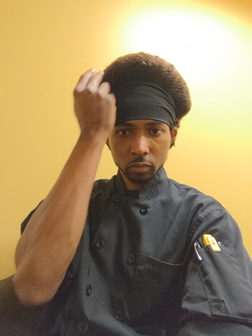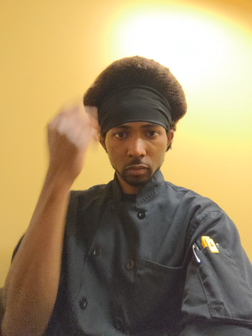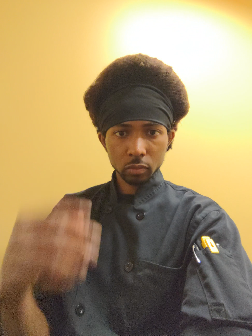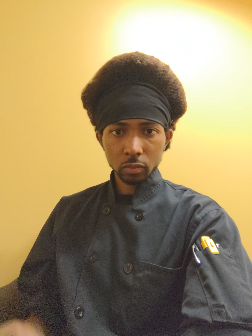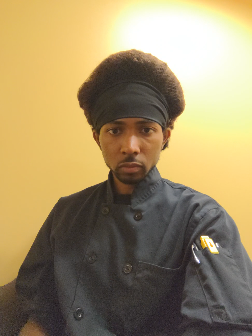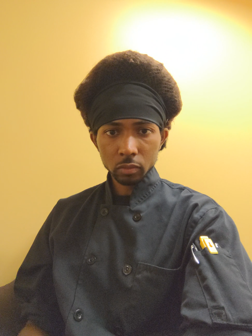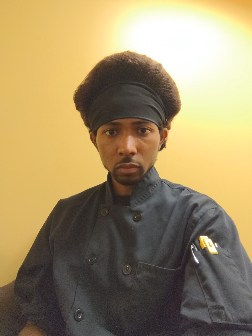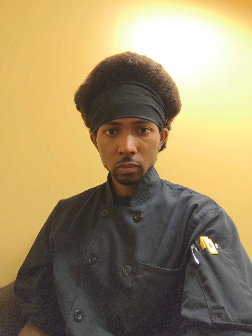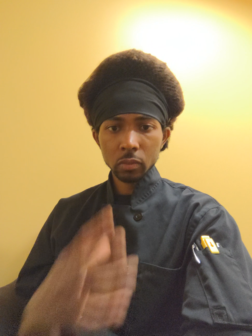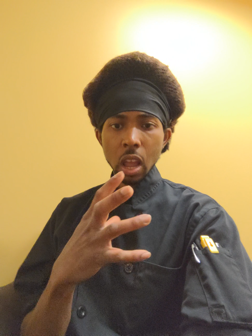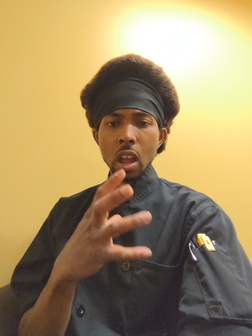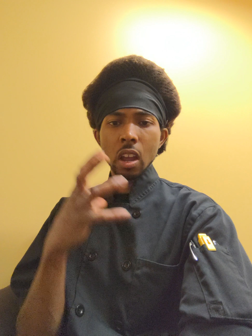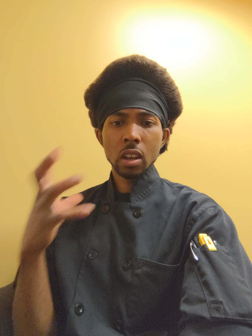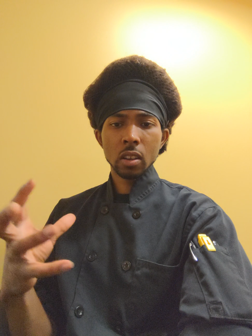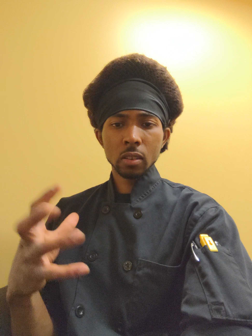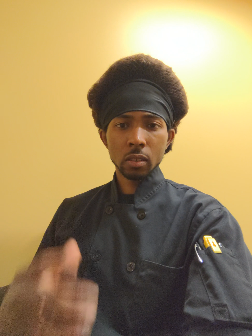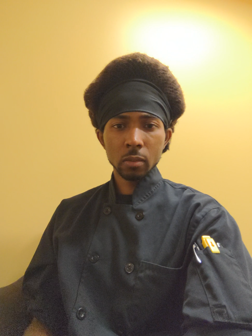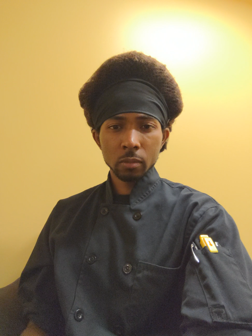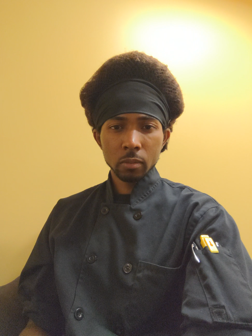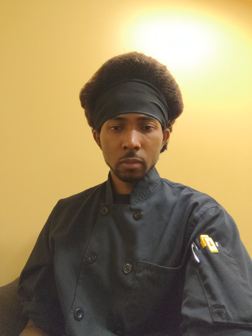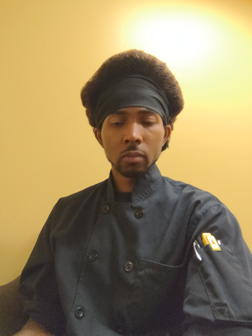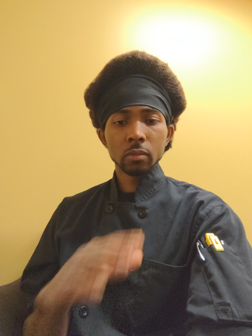a lot